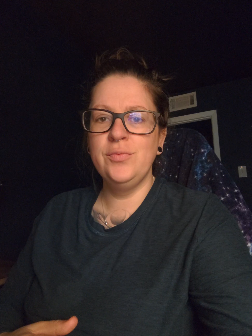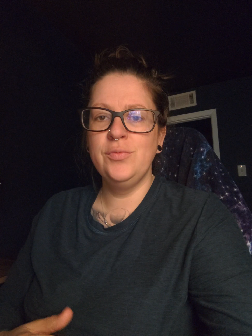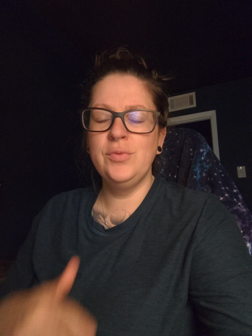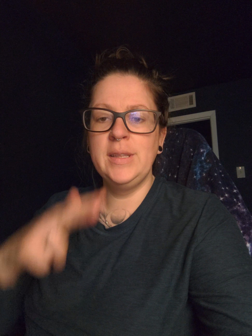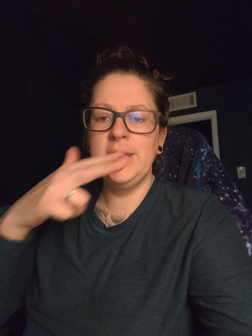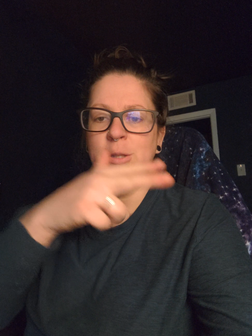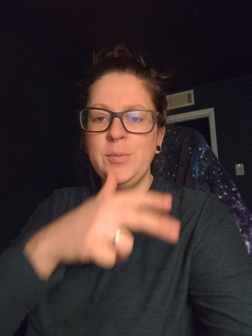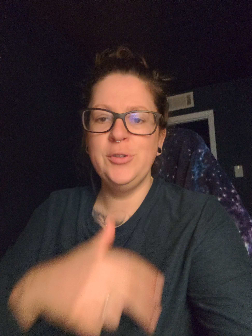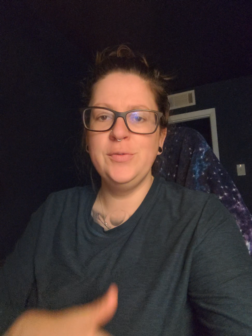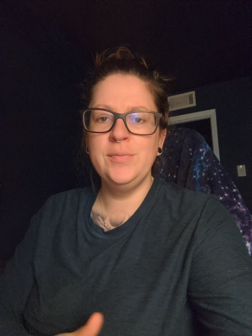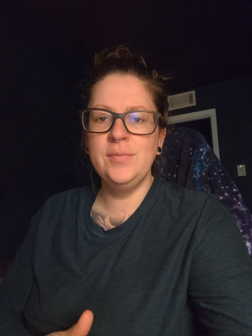helicopter